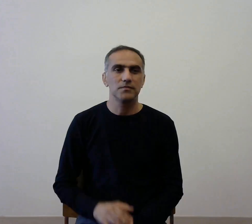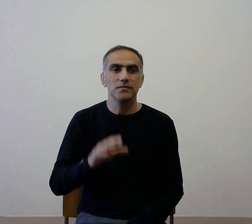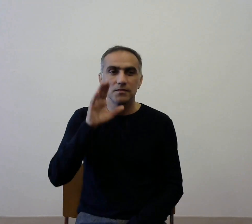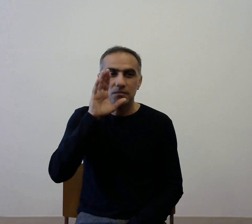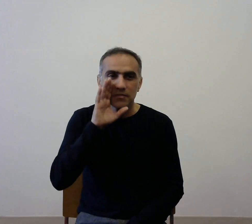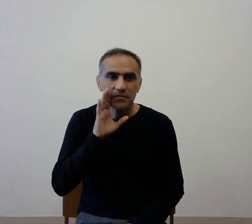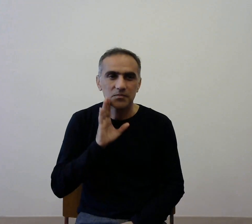sabah